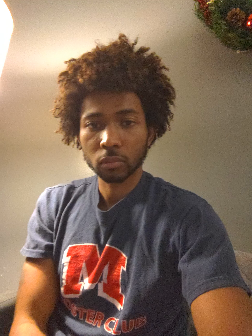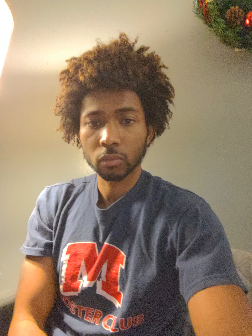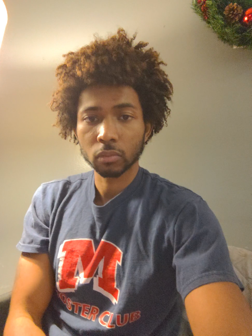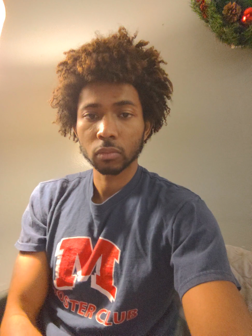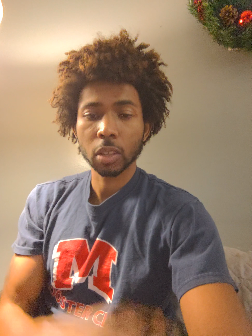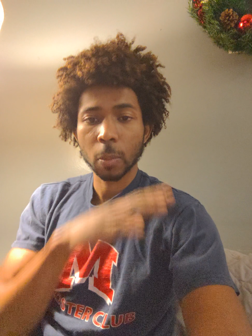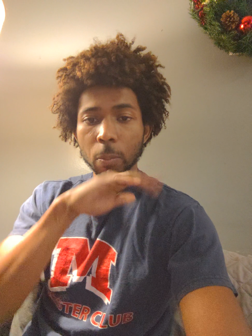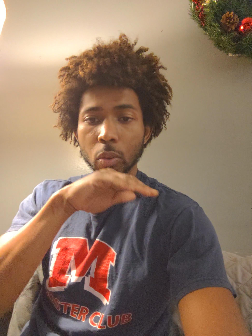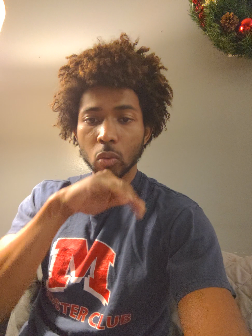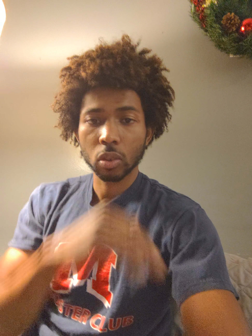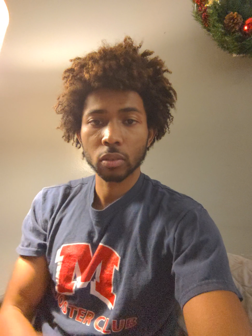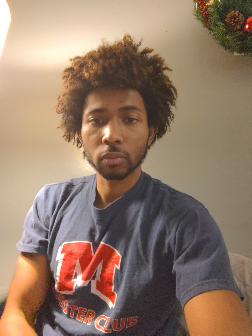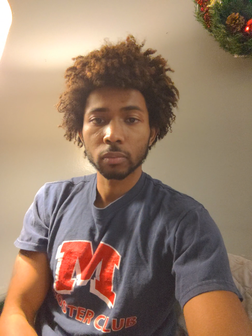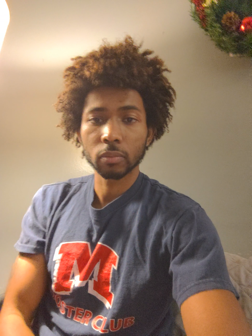pig